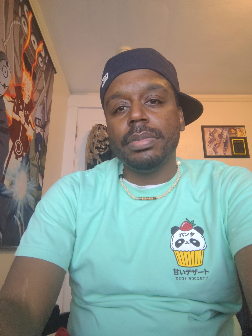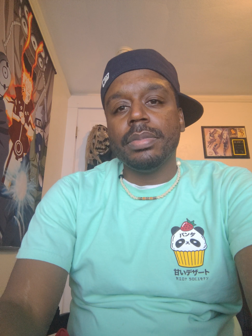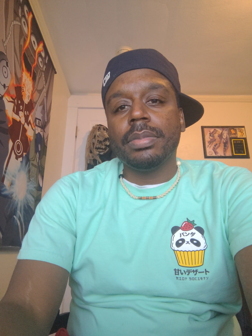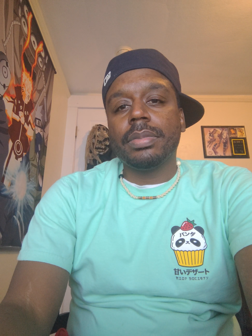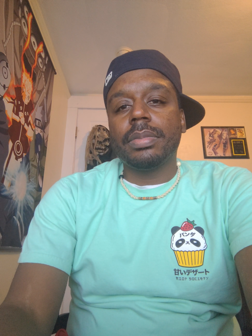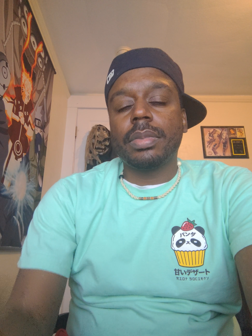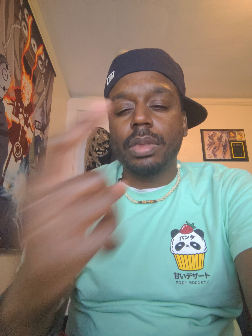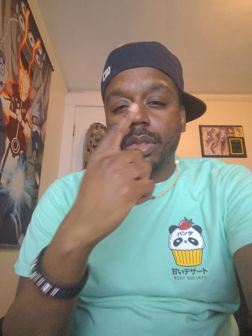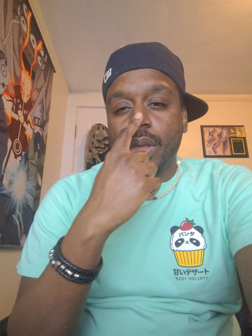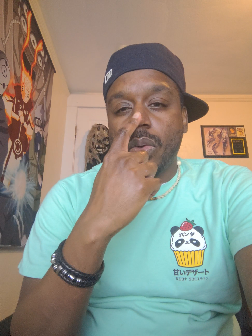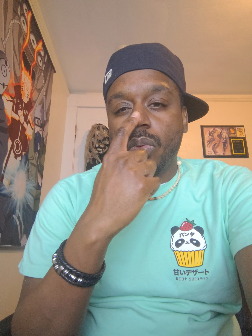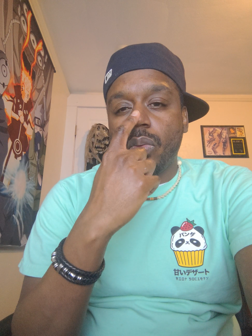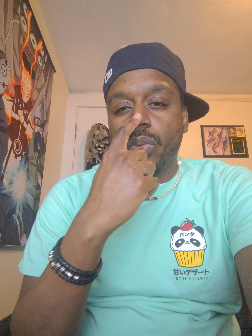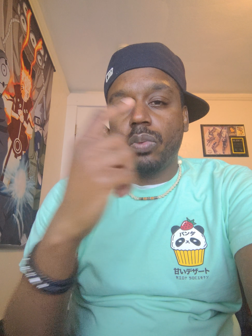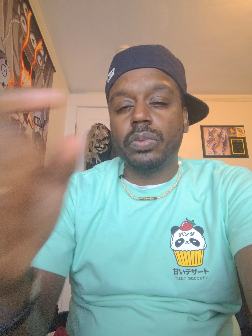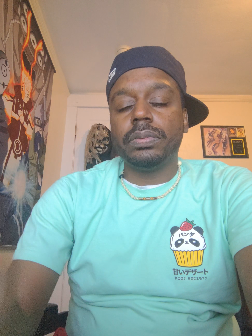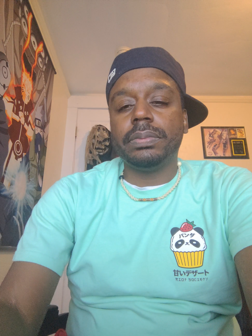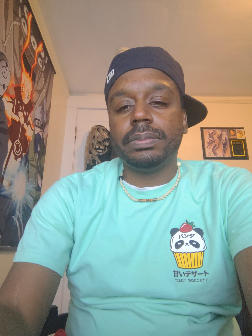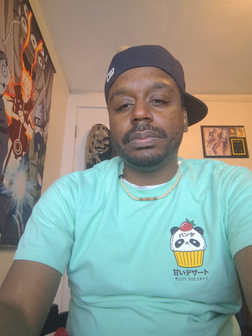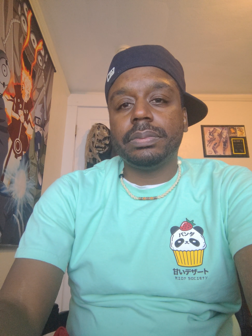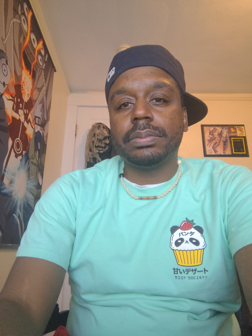nose